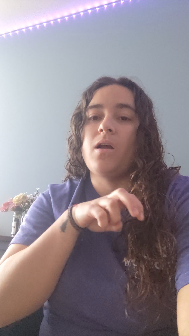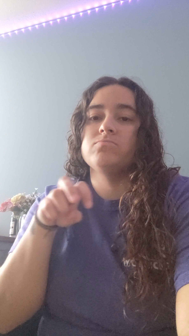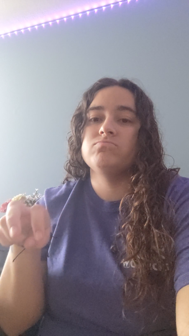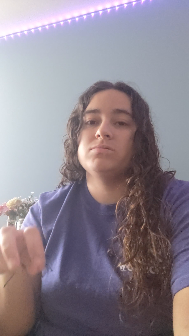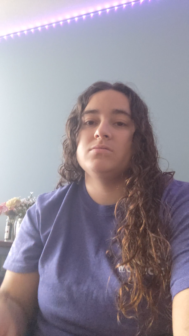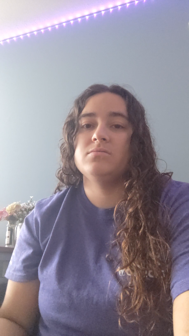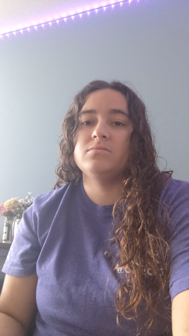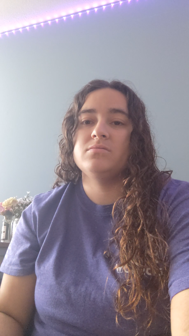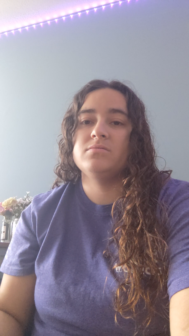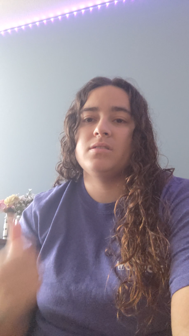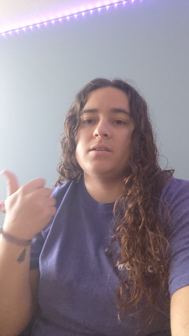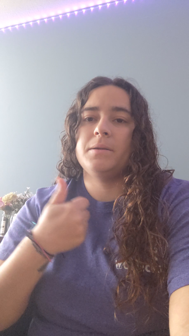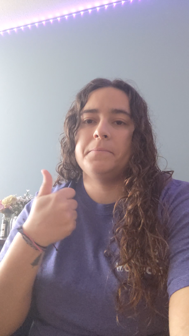game